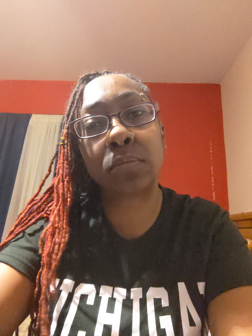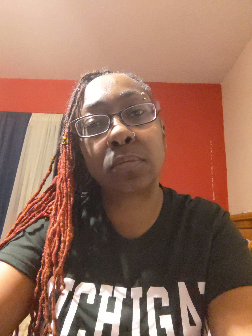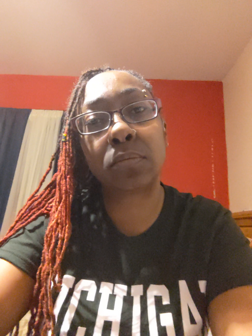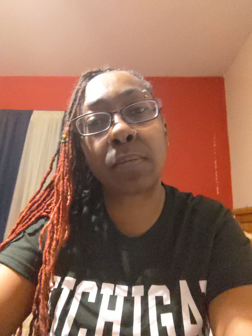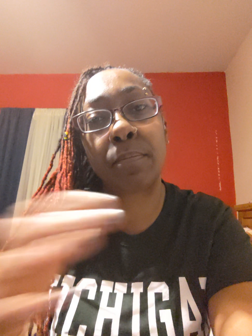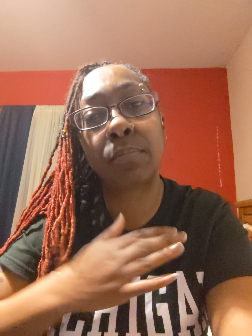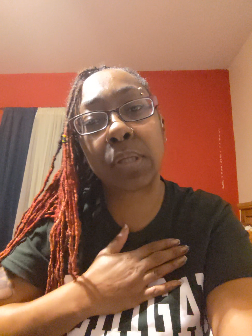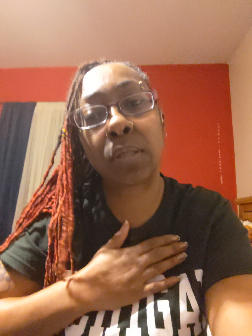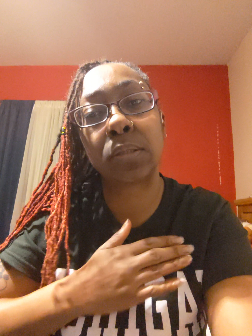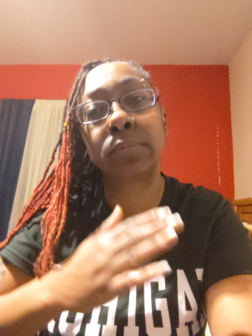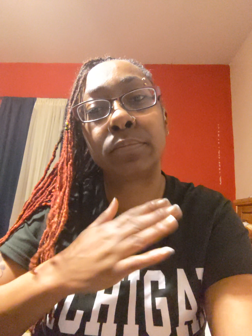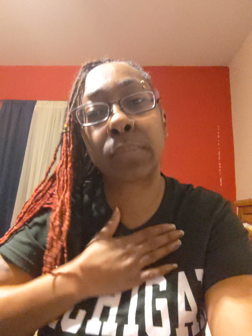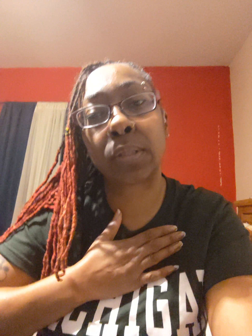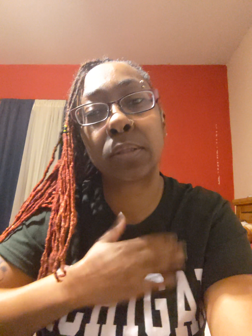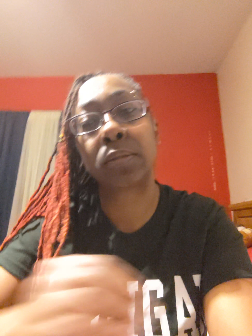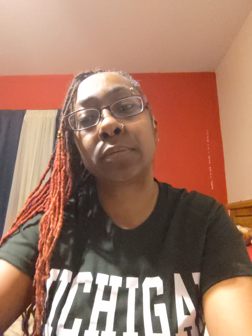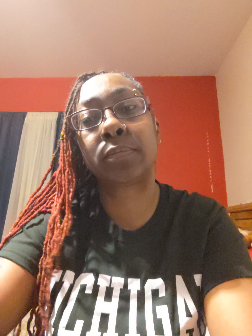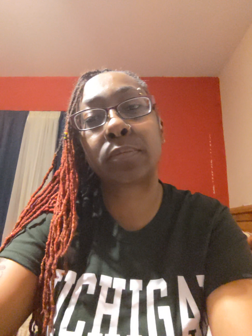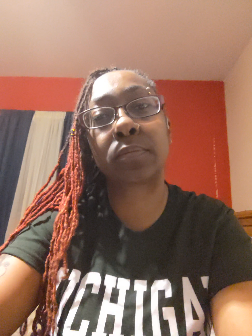my